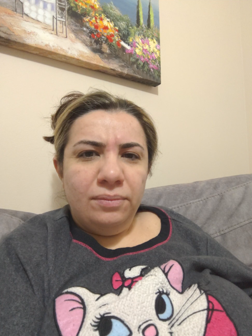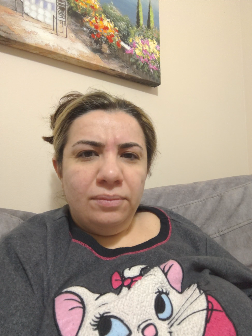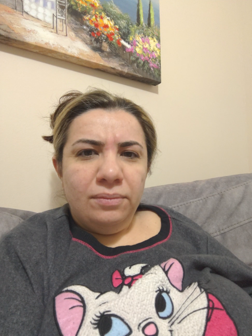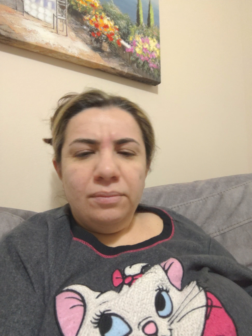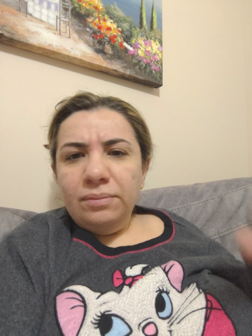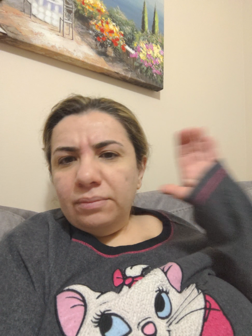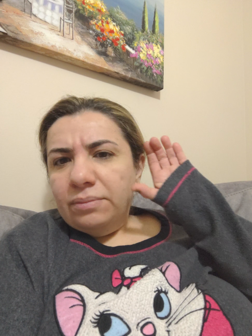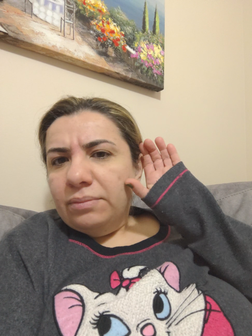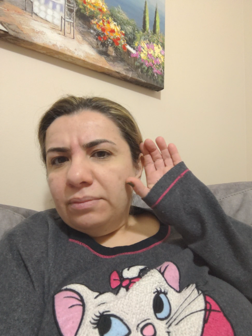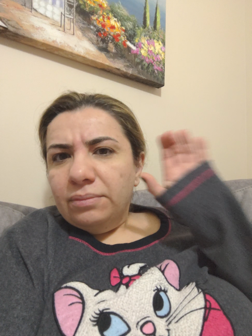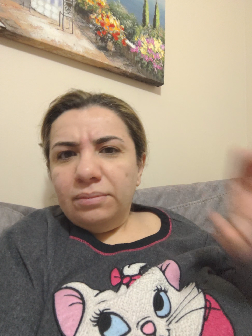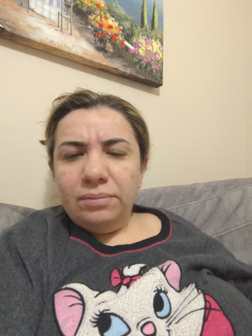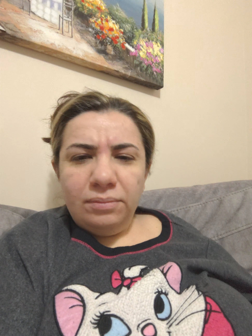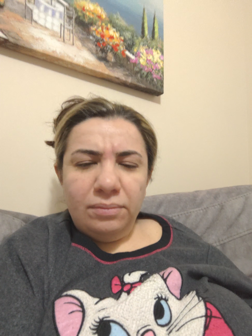listen